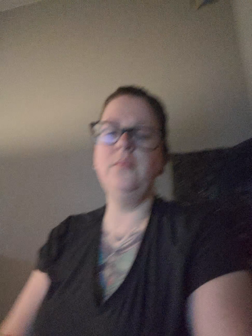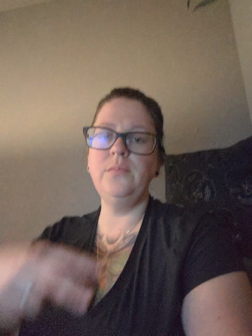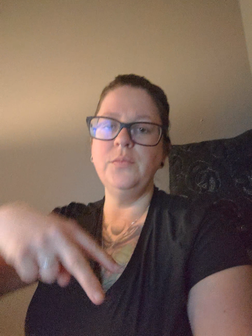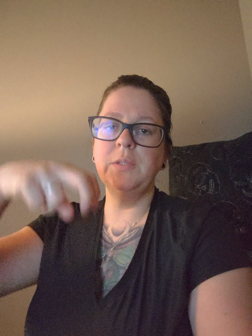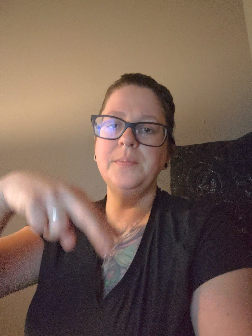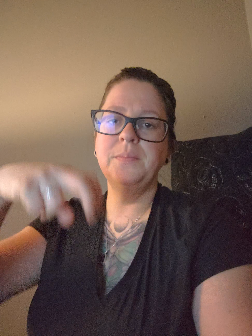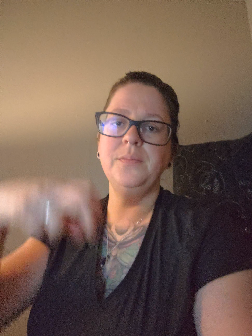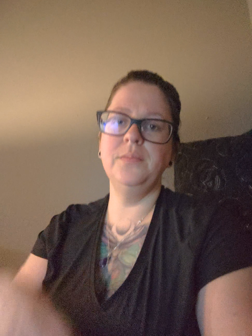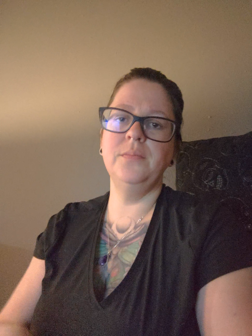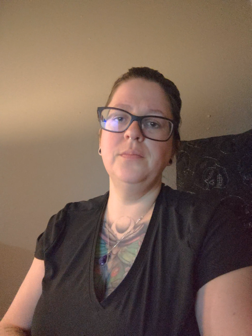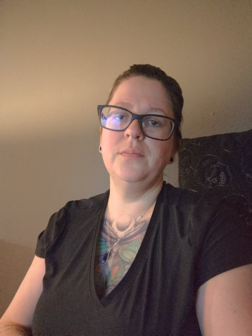jump